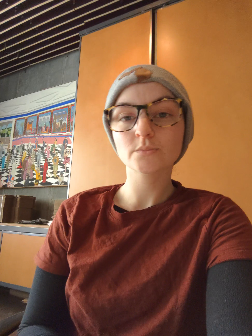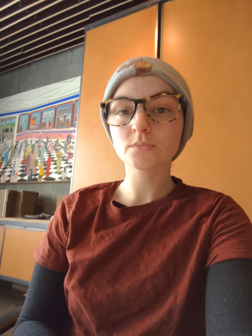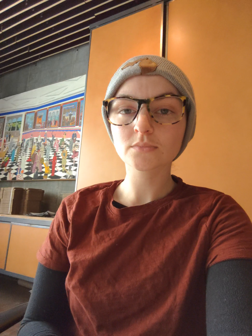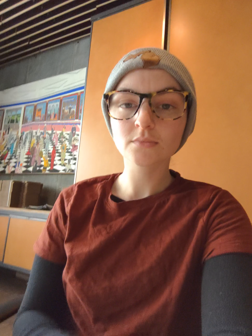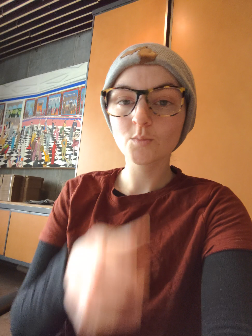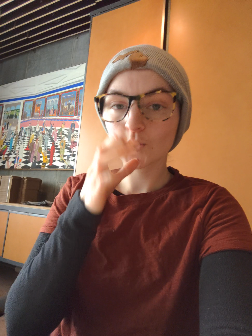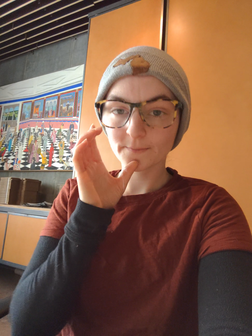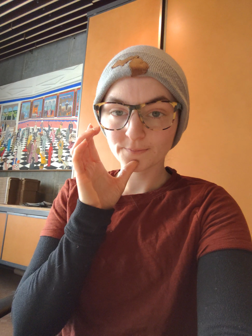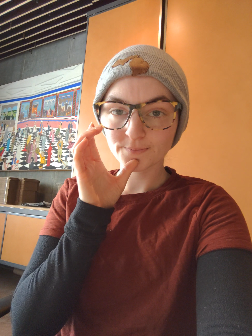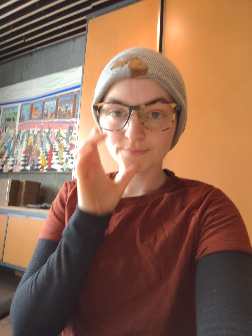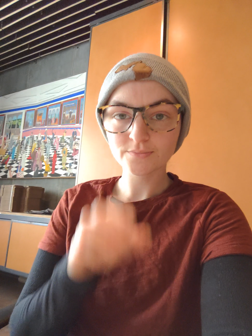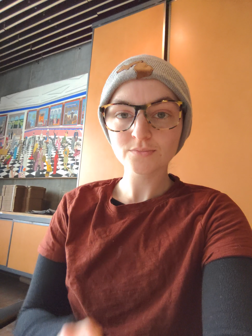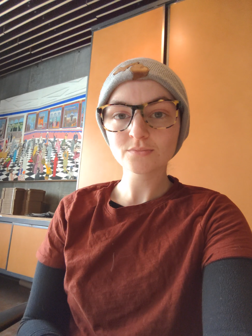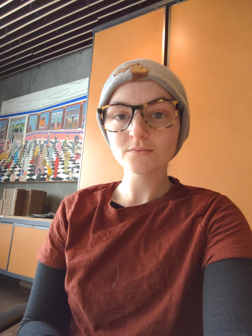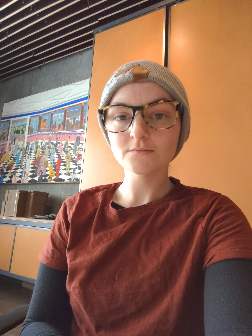drink